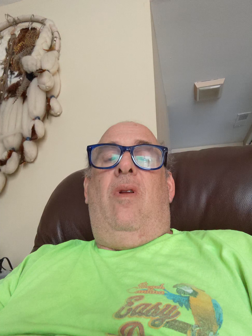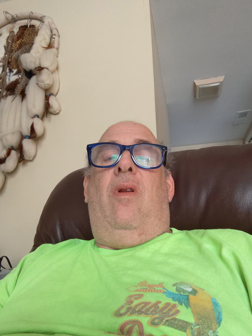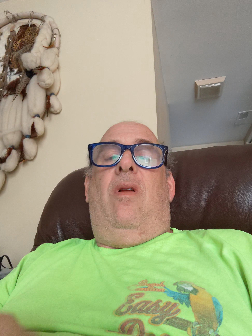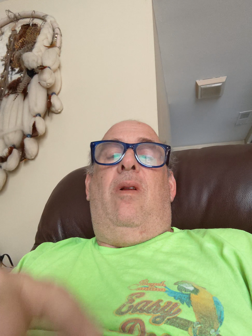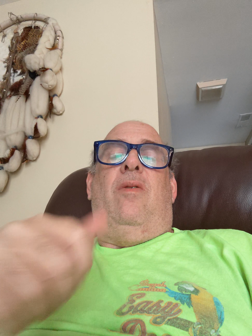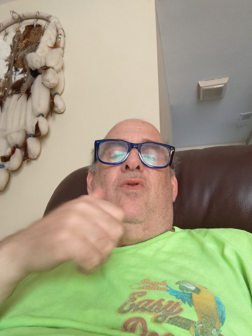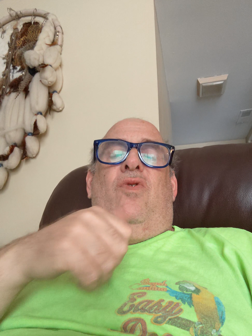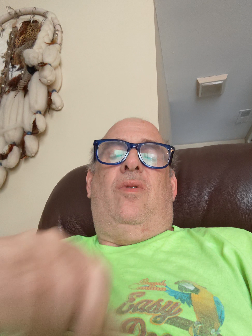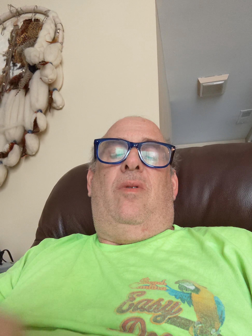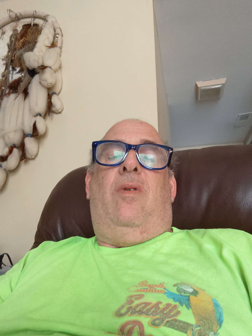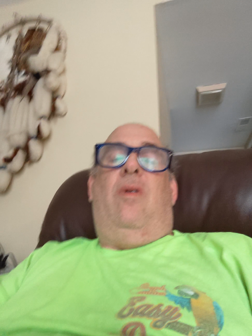girl